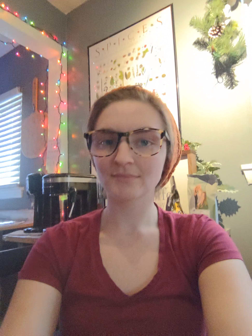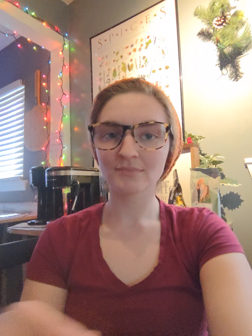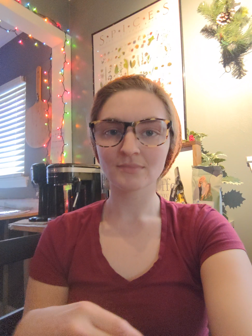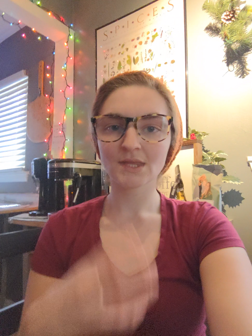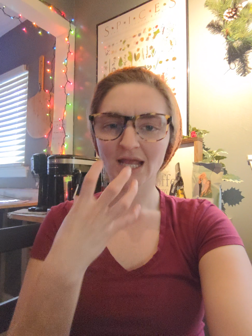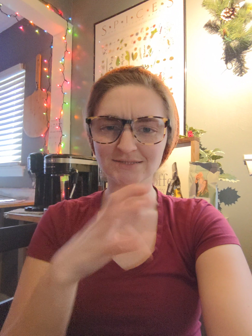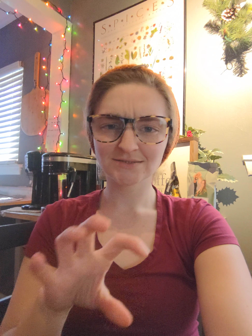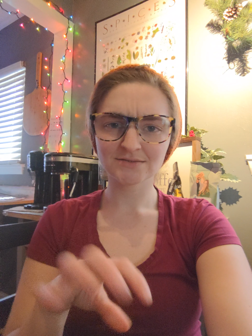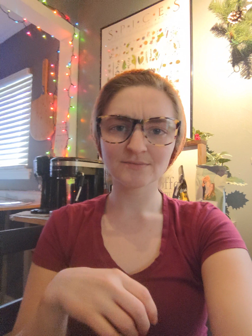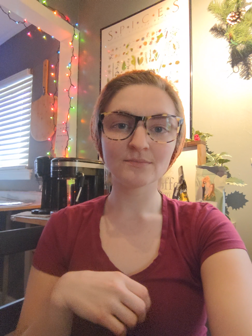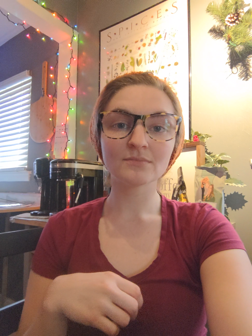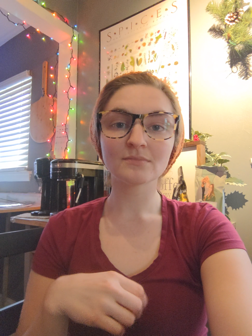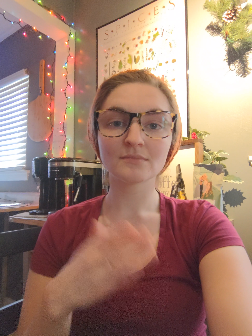hot